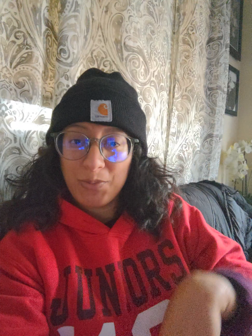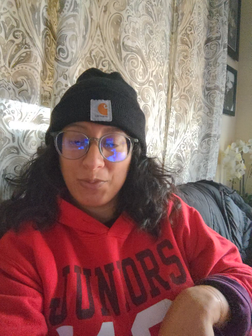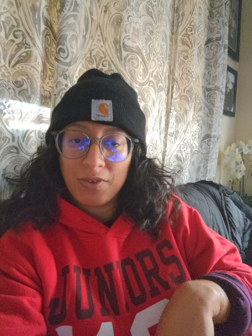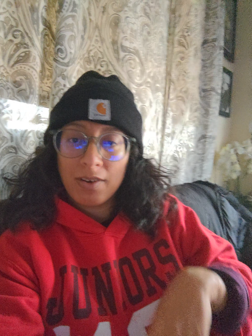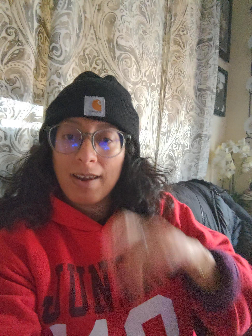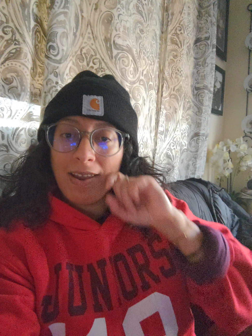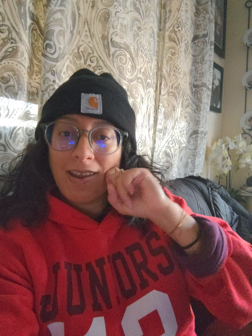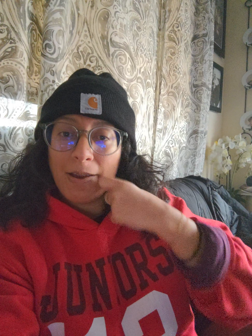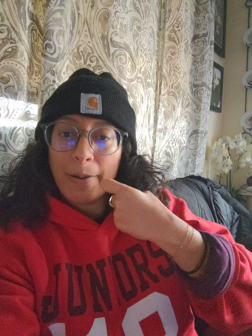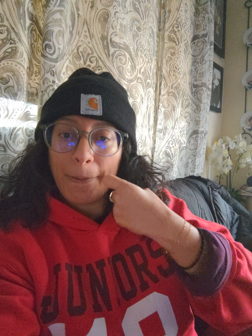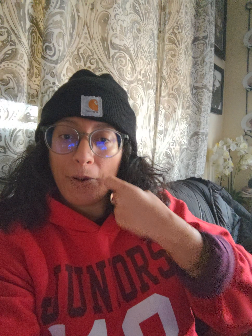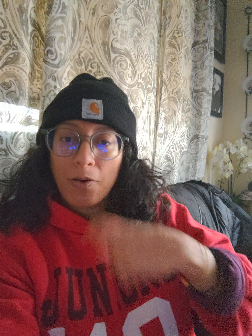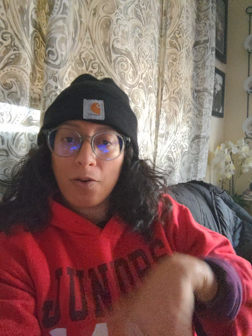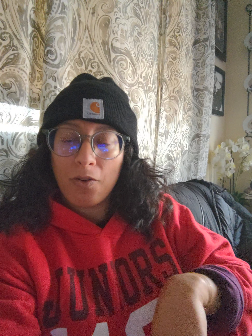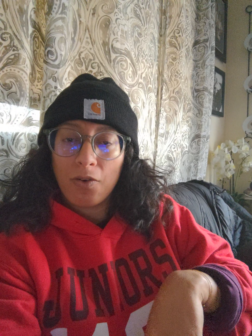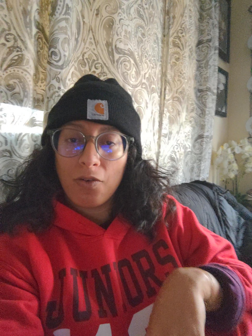apple